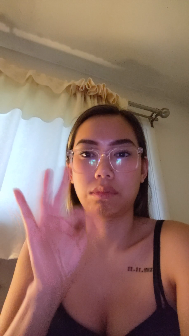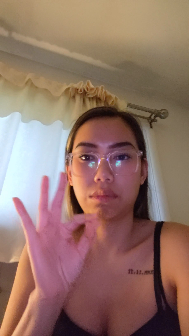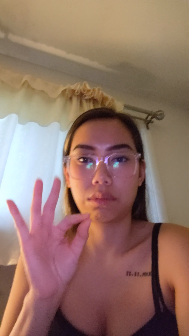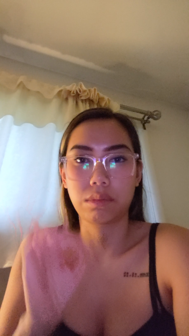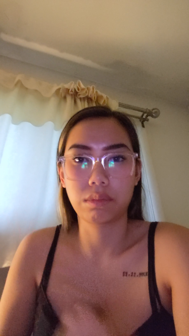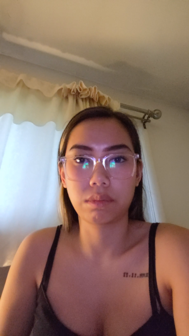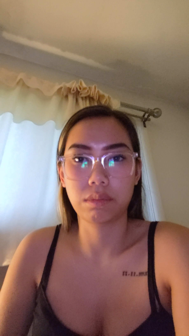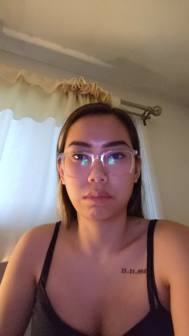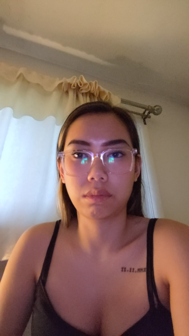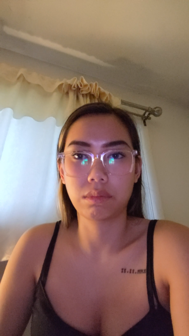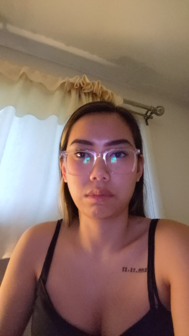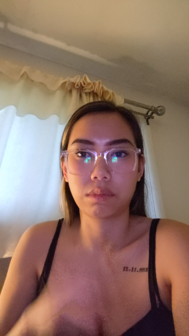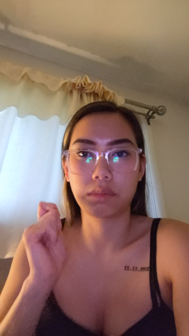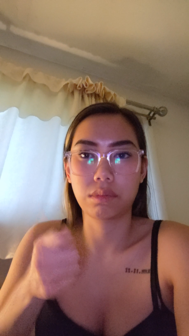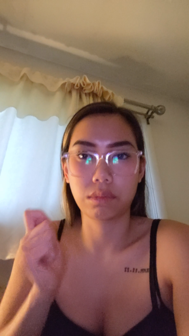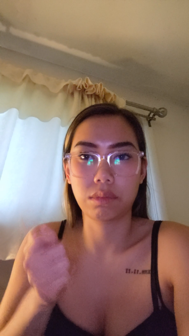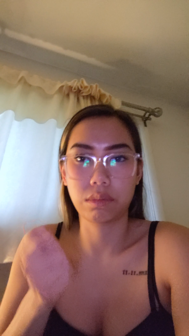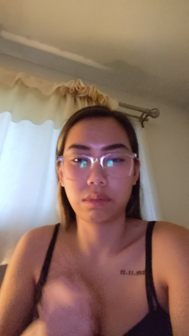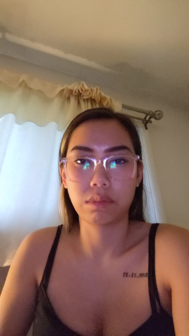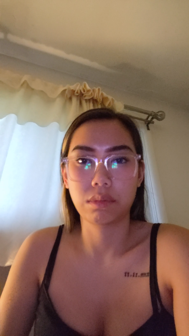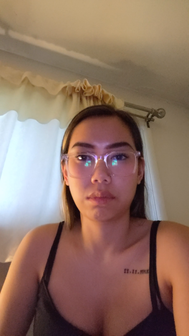cart